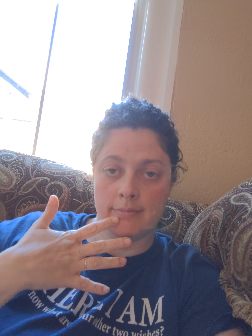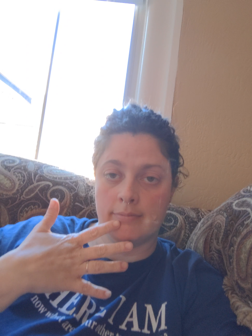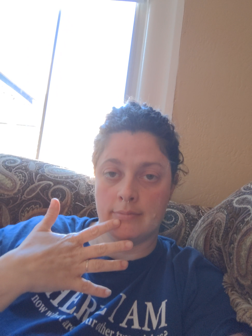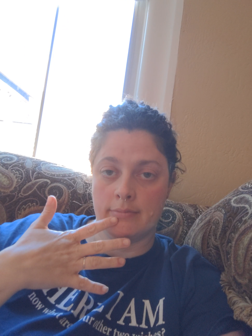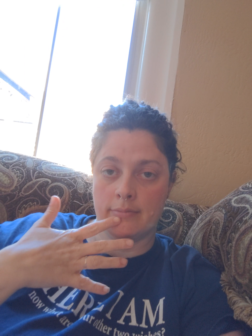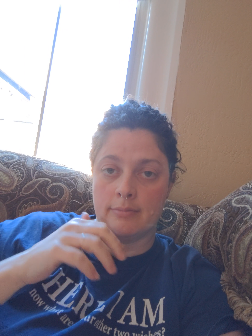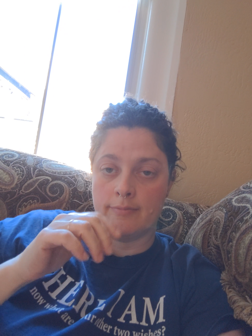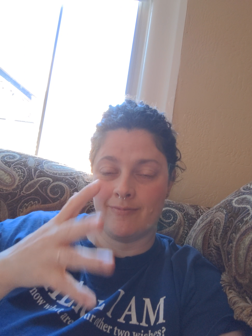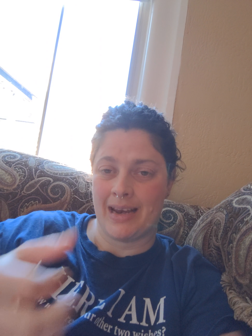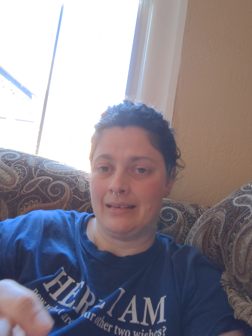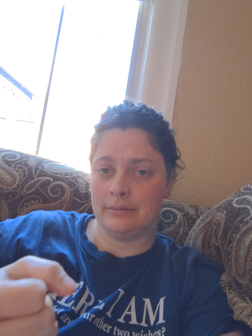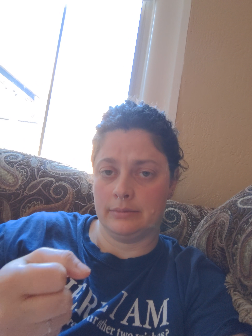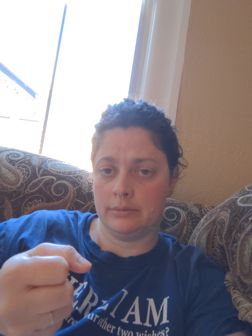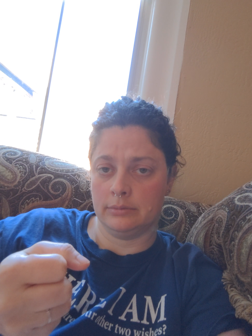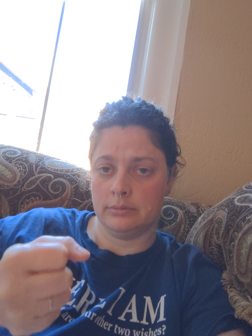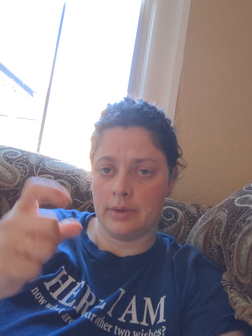fast